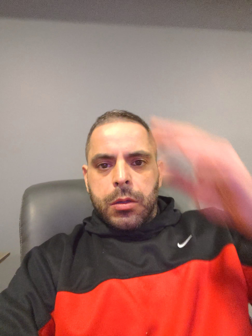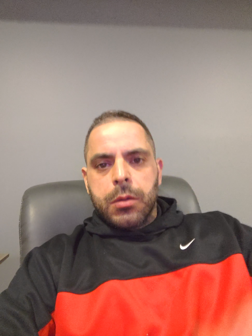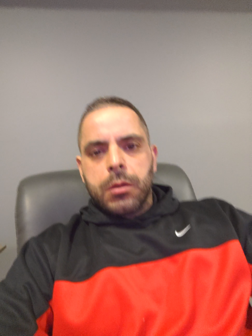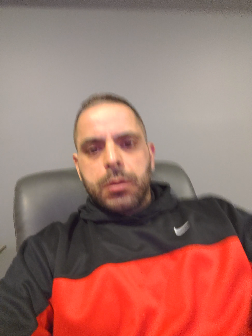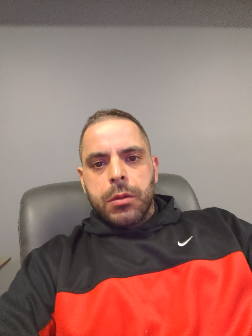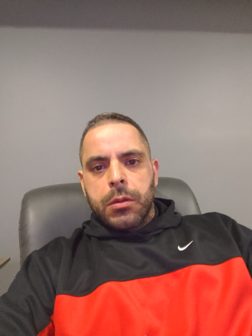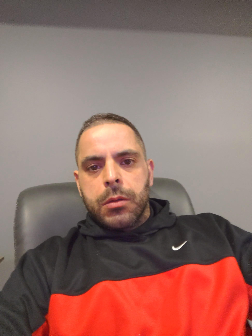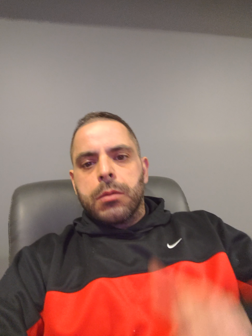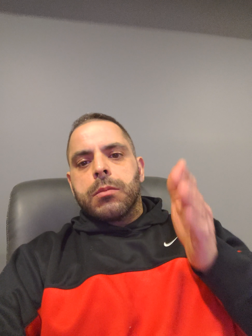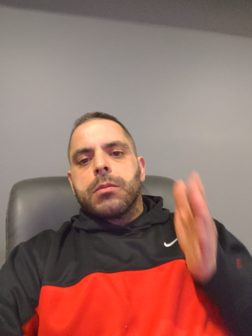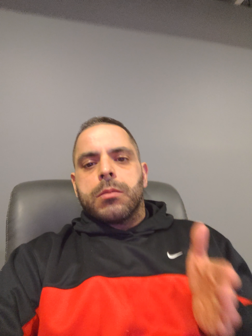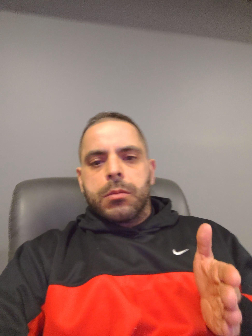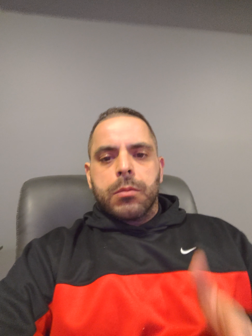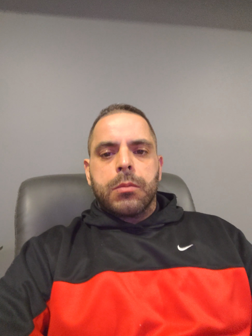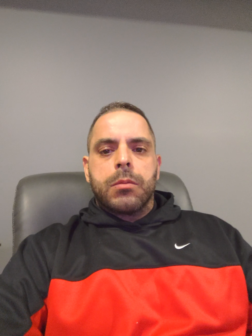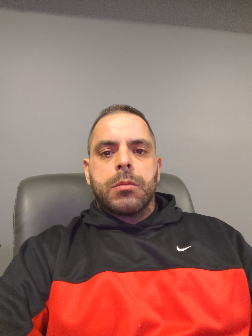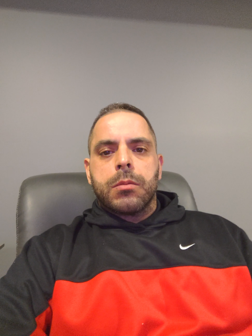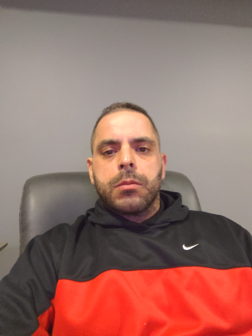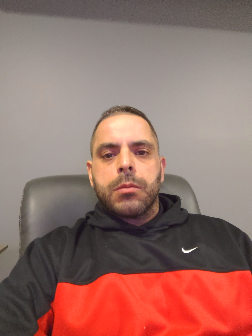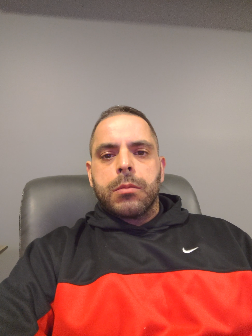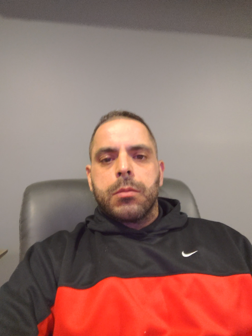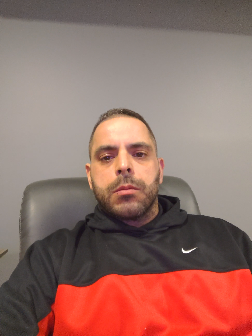beside